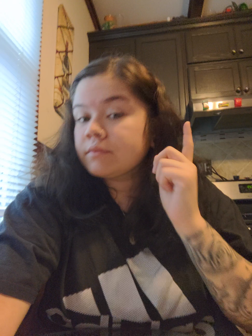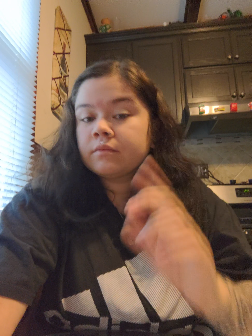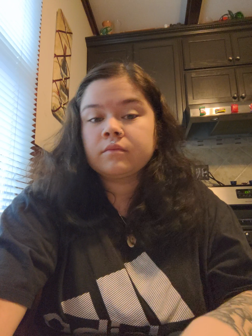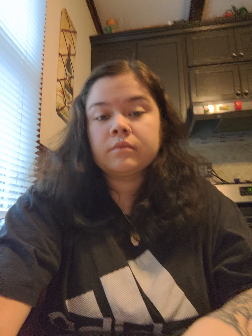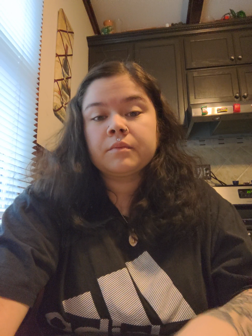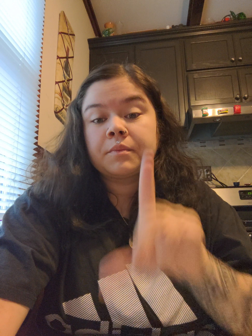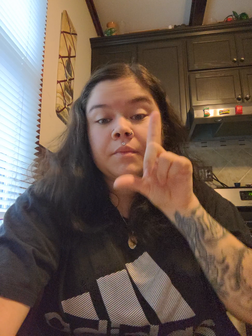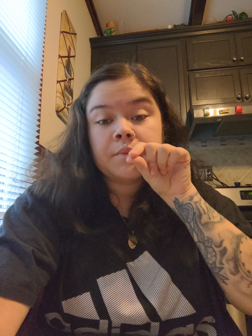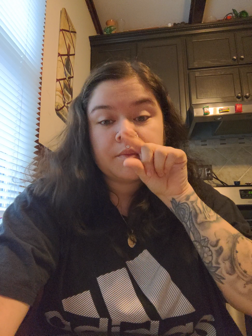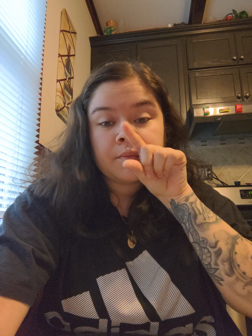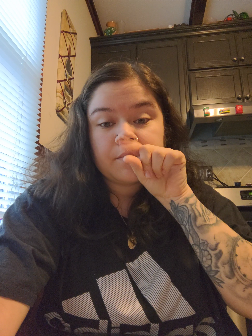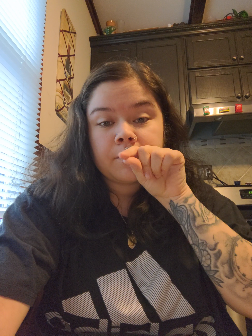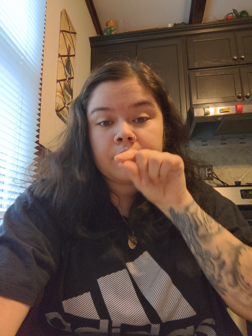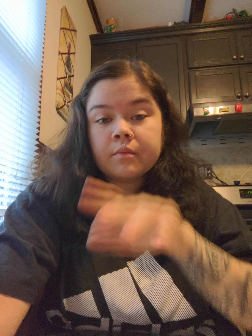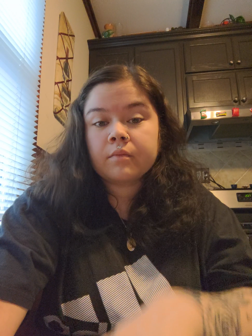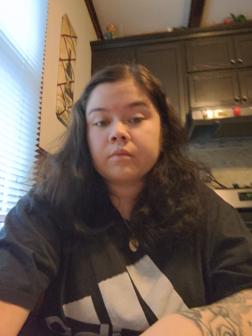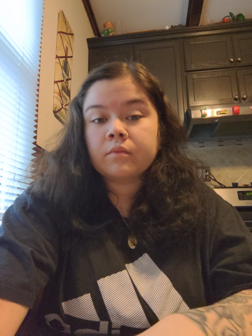bird